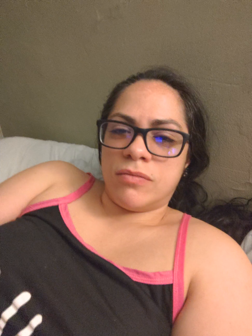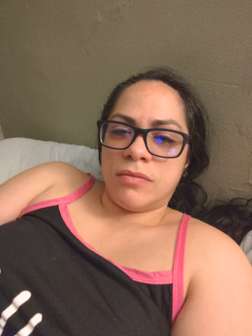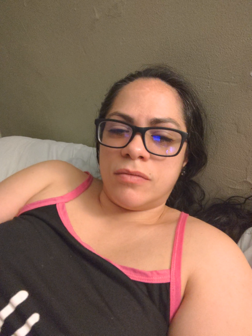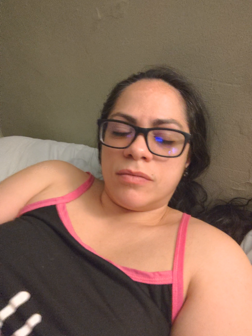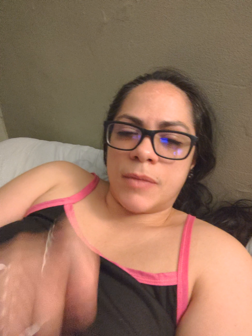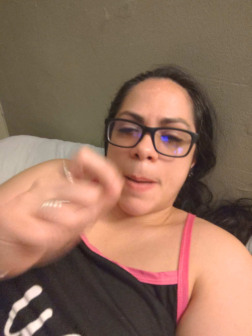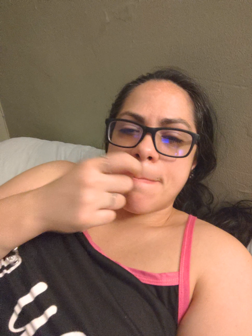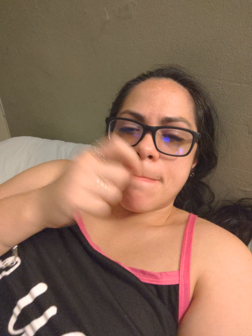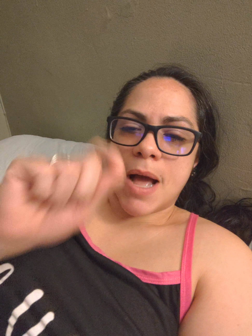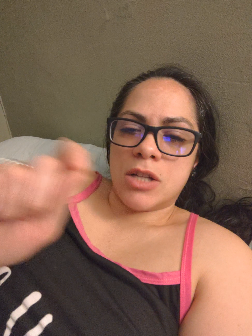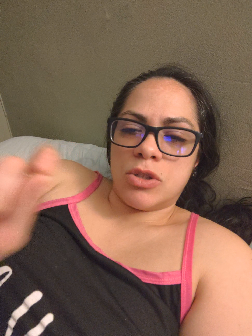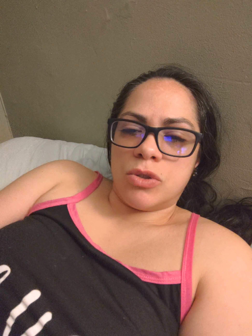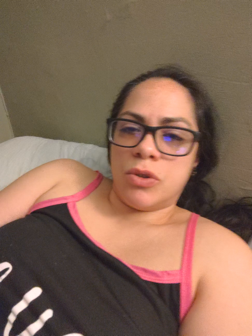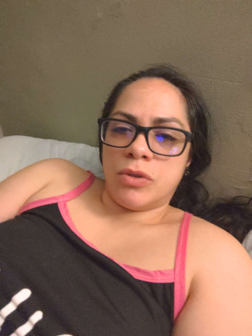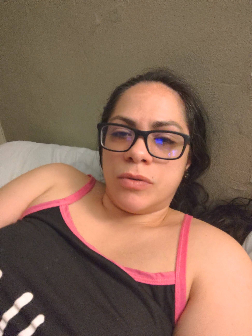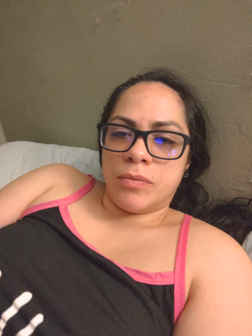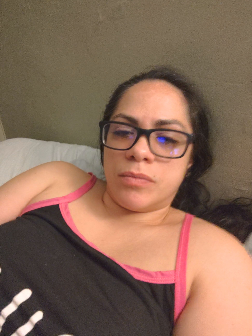pencil